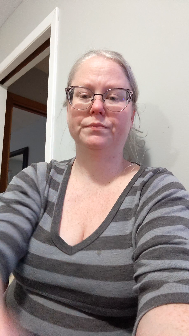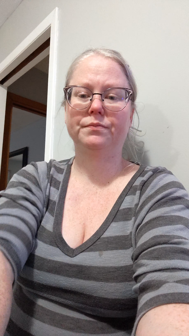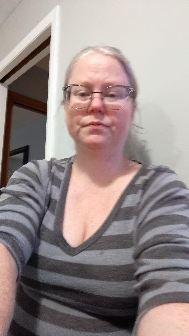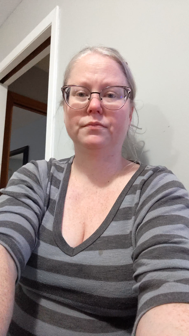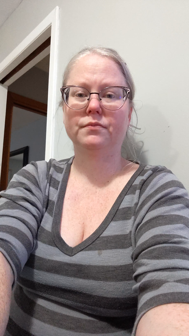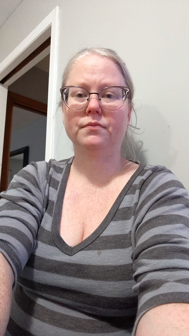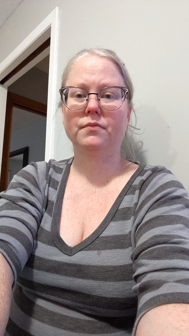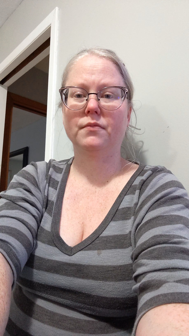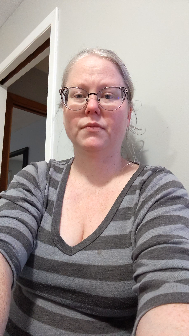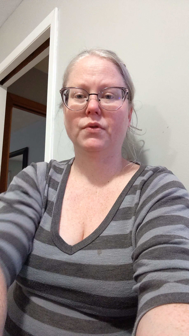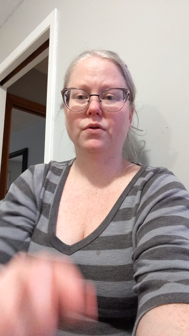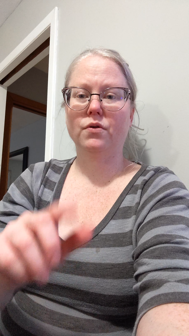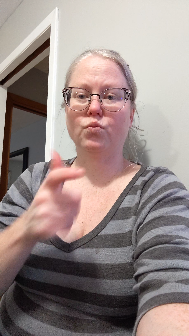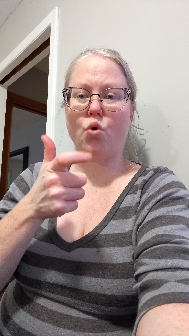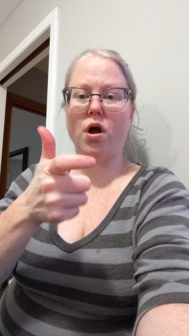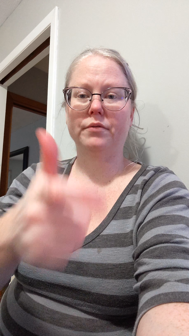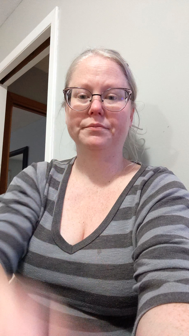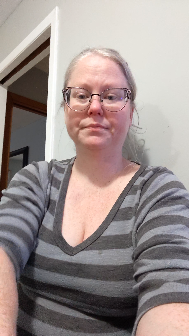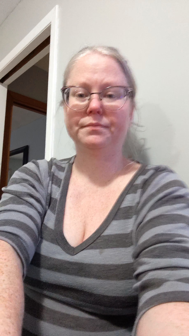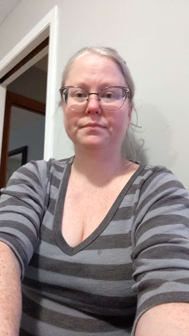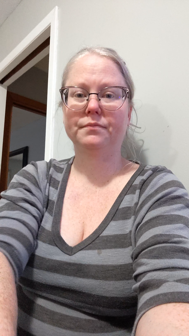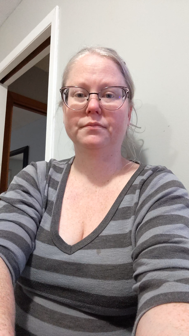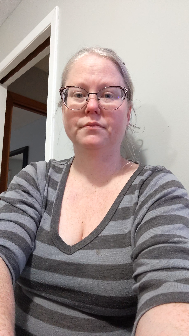run